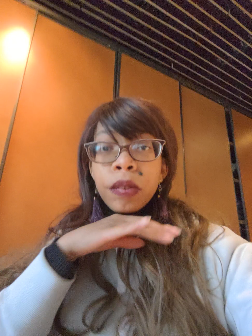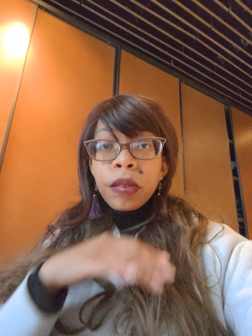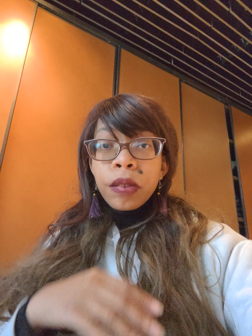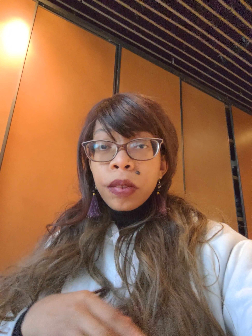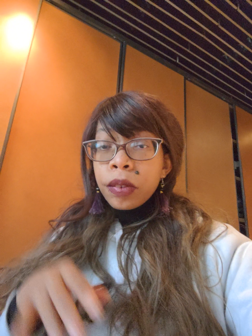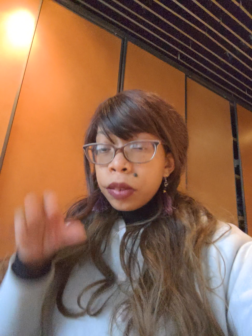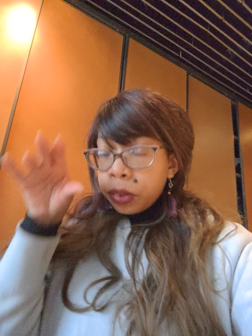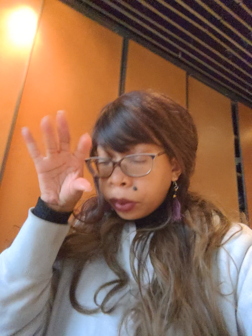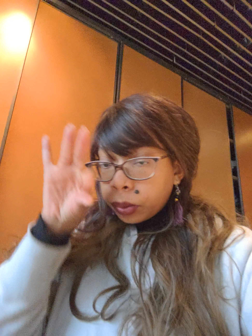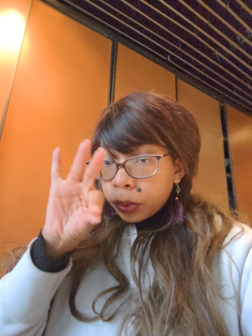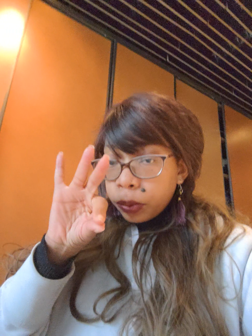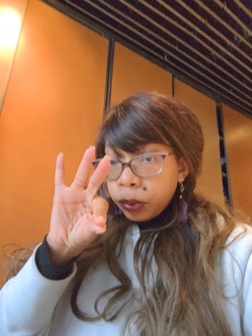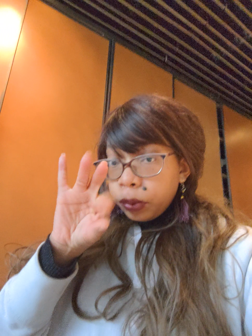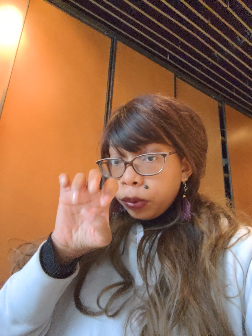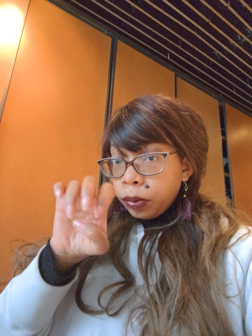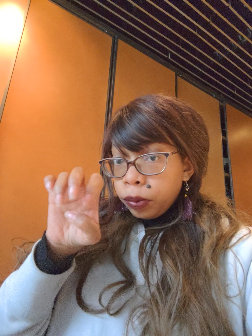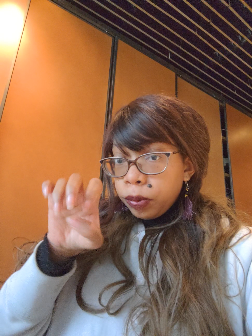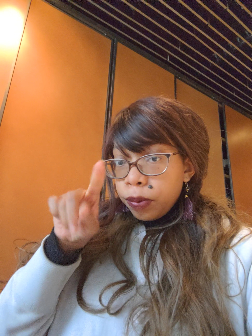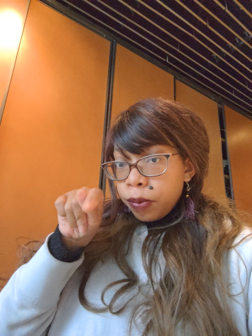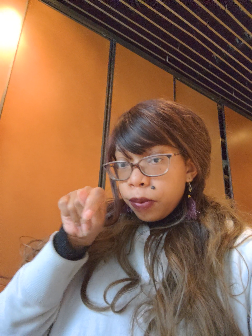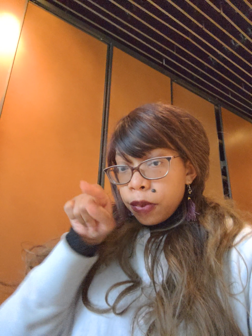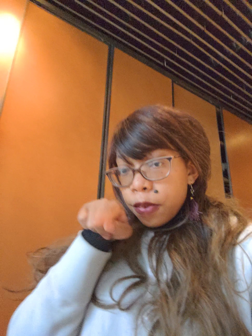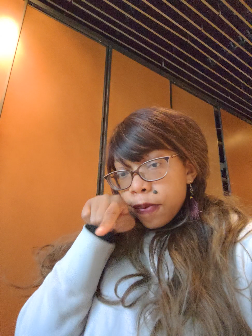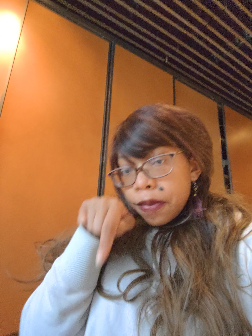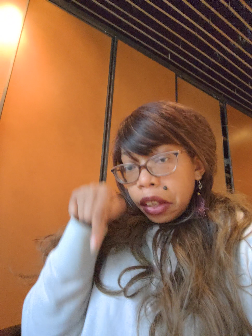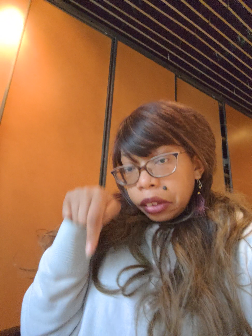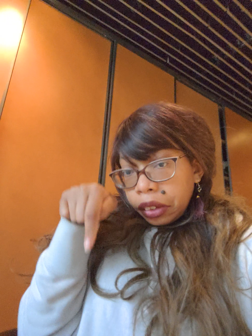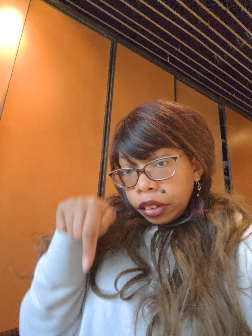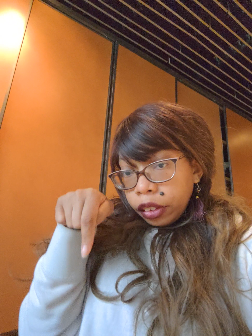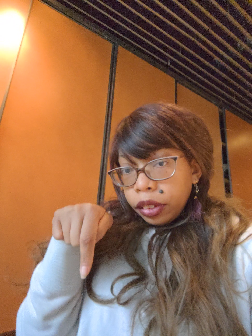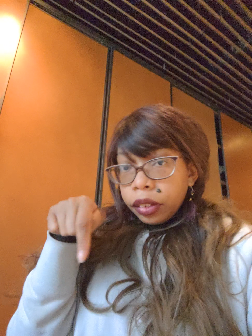feet